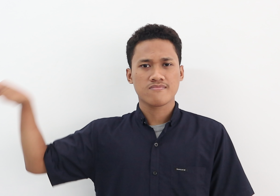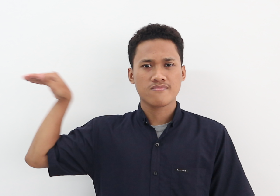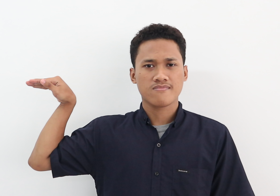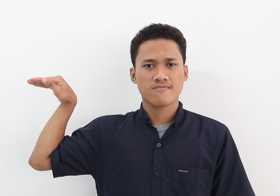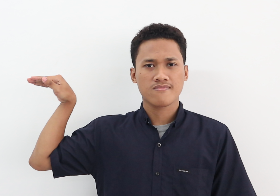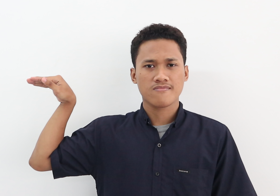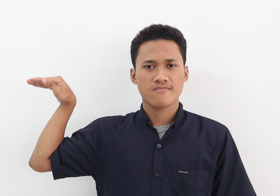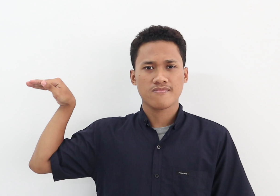Z